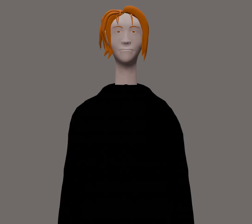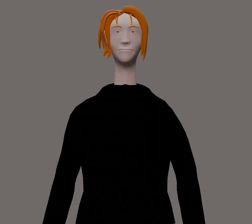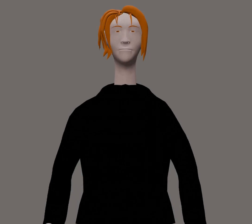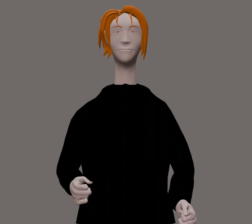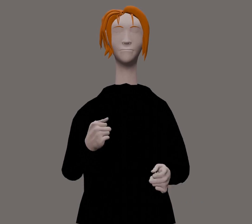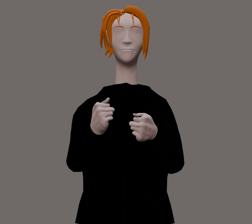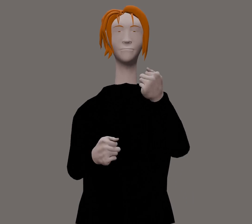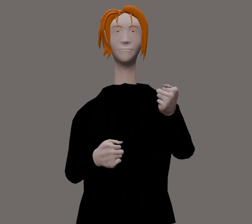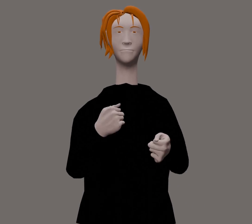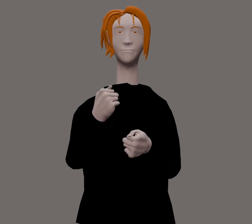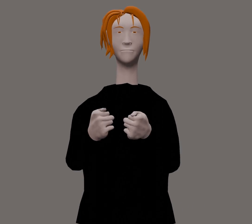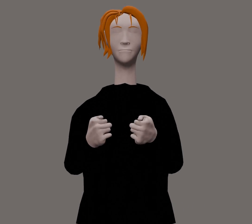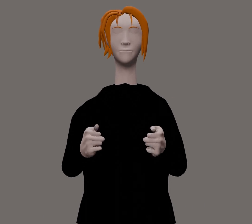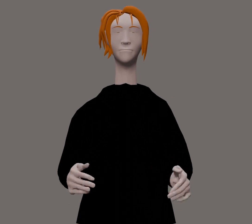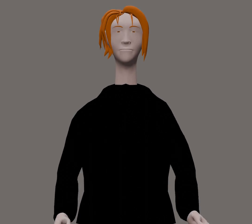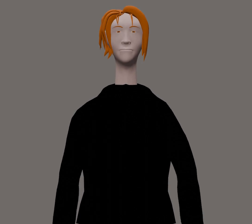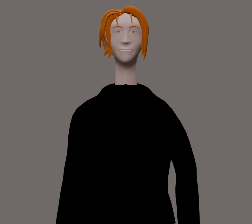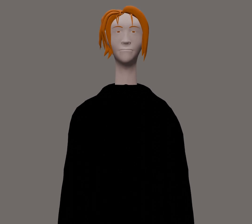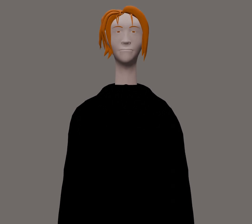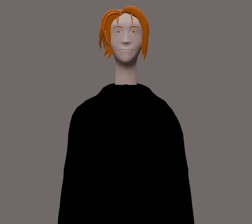Boxing